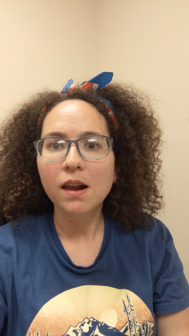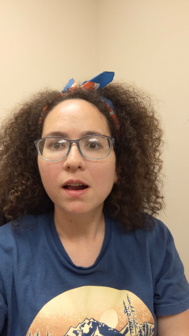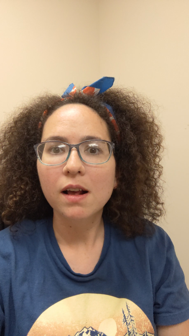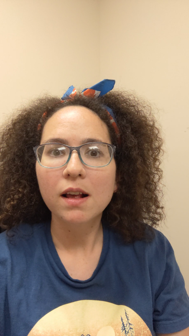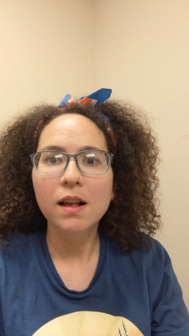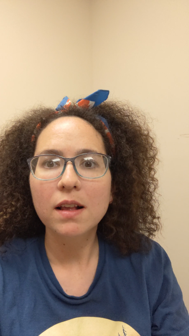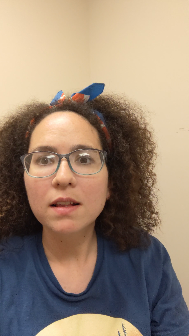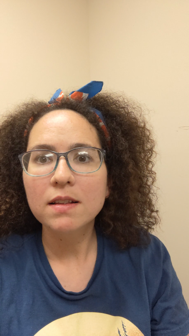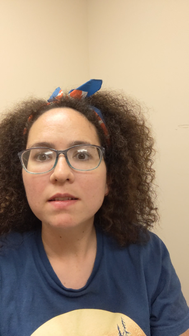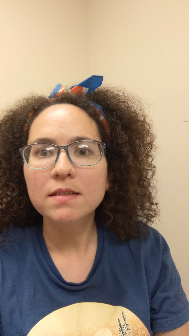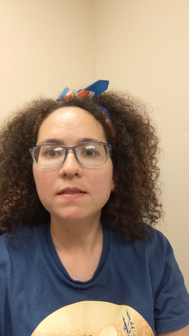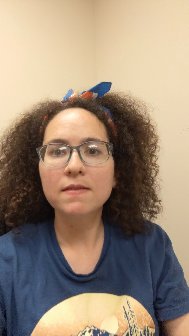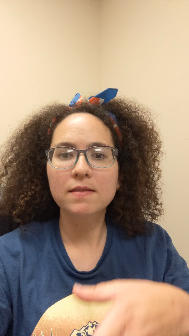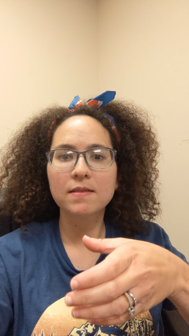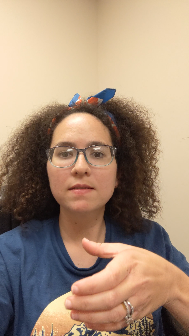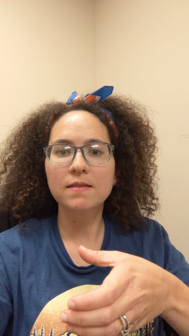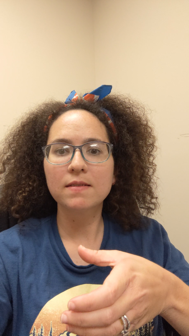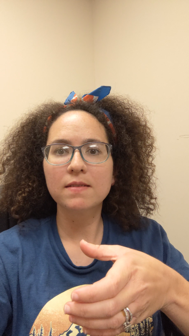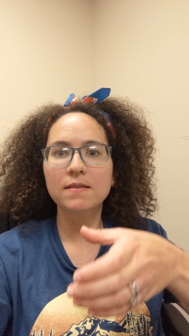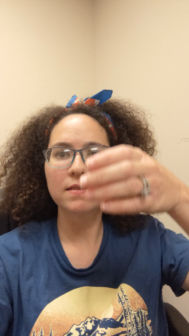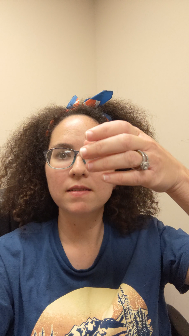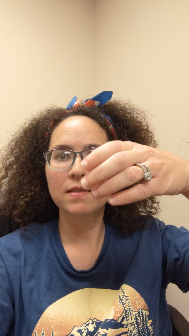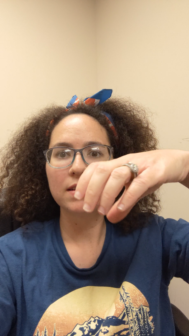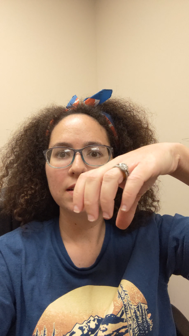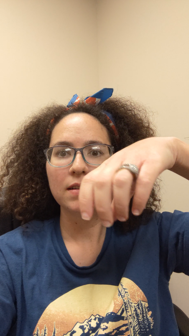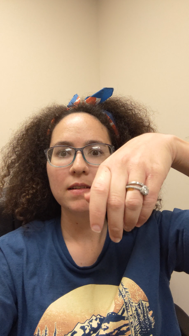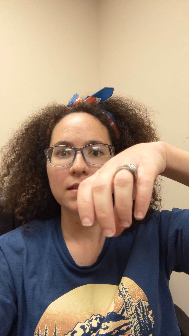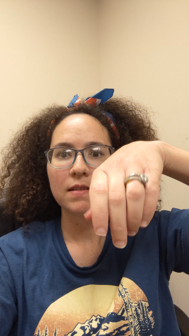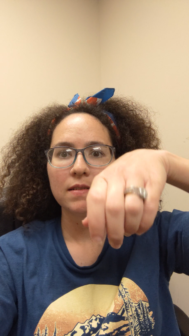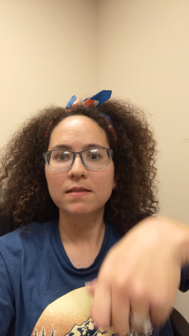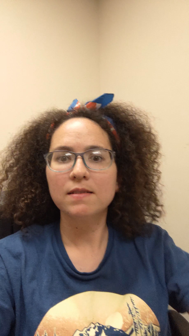jar